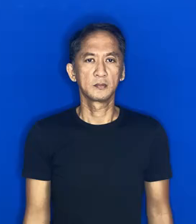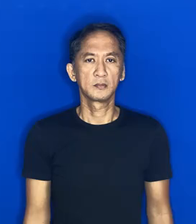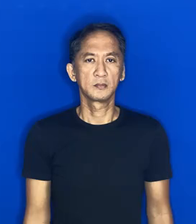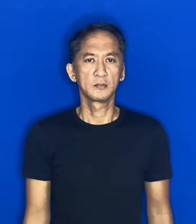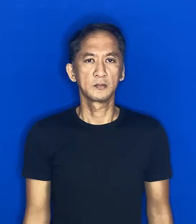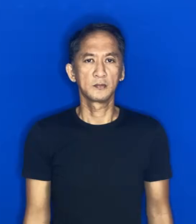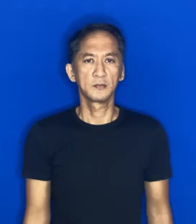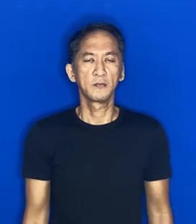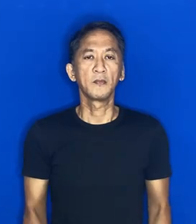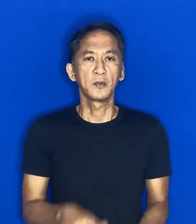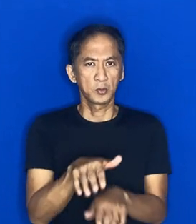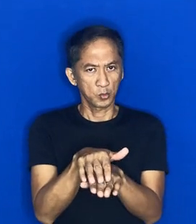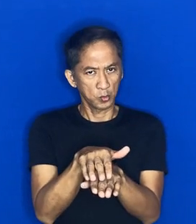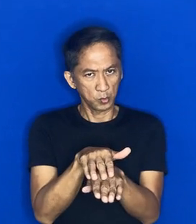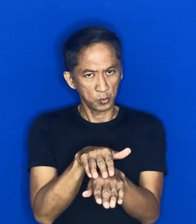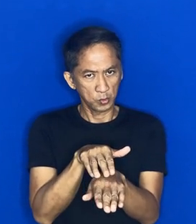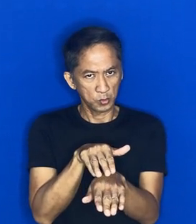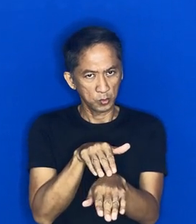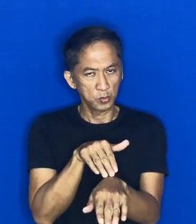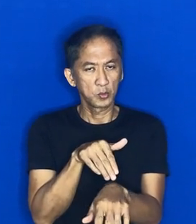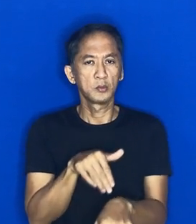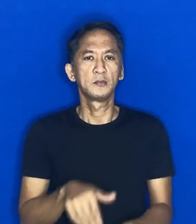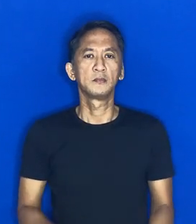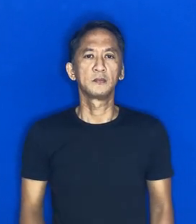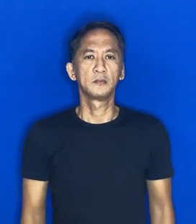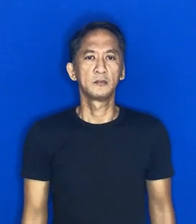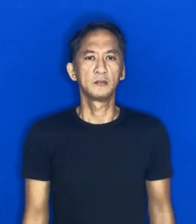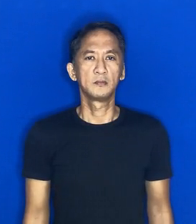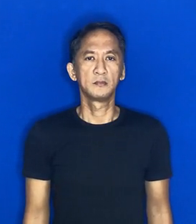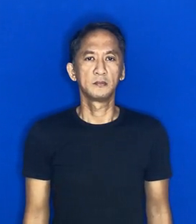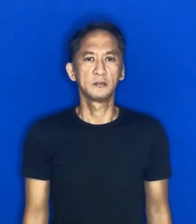slow